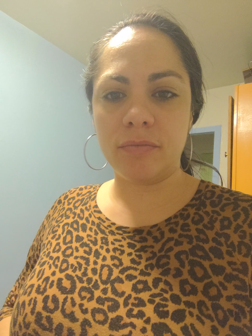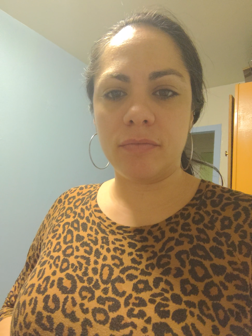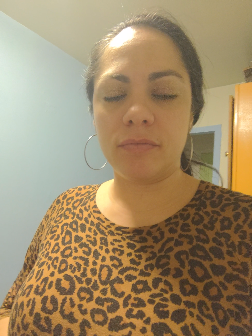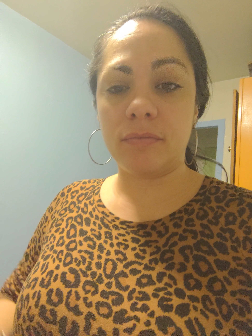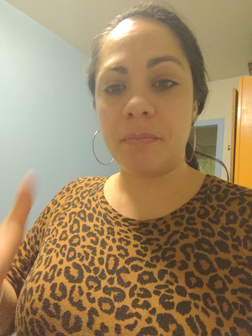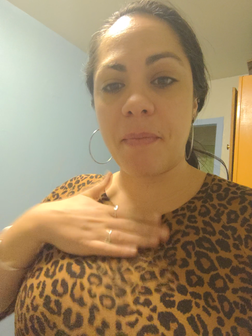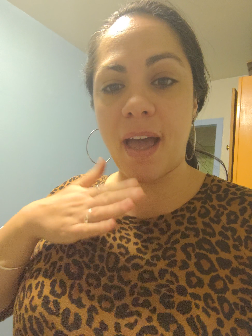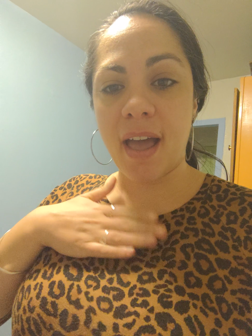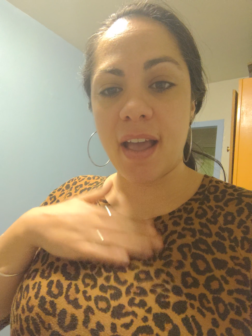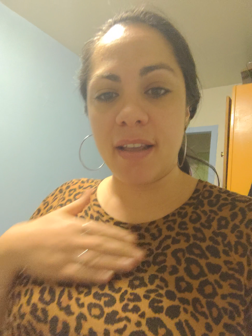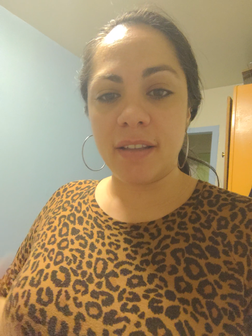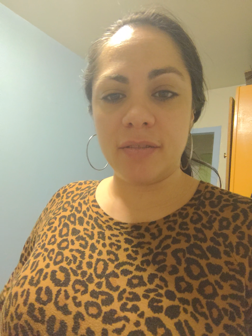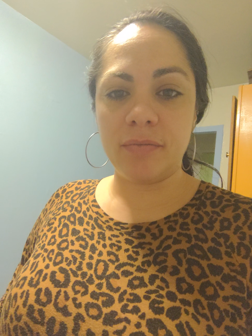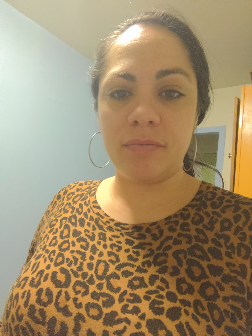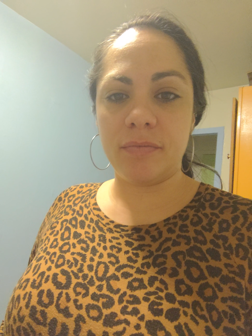my